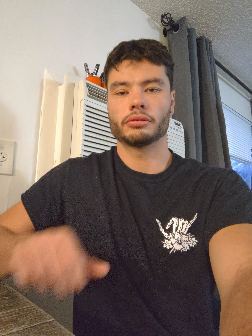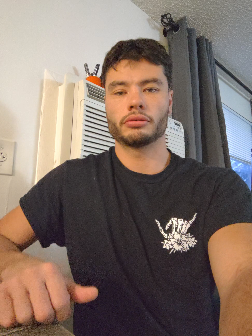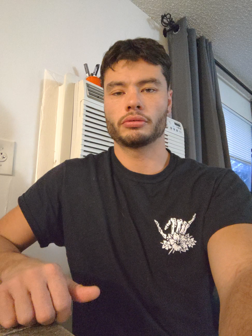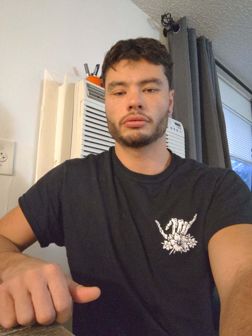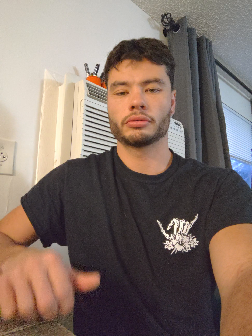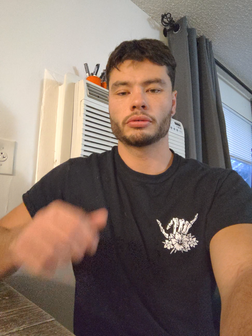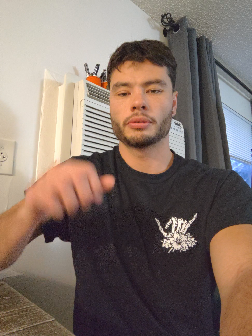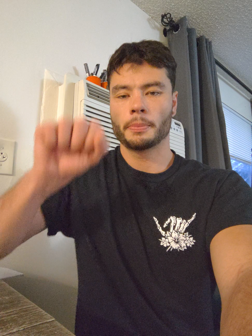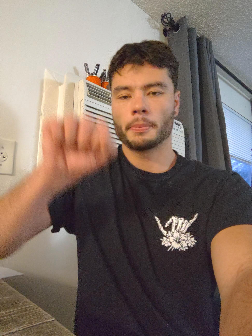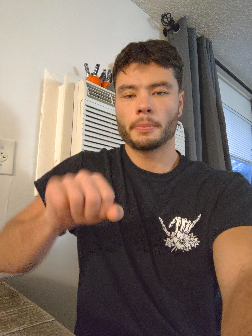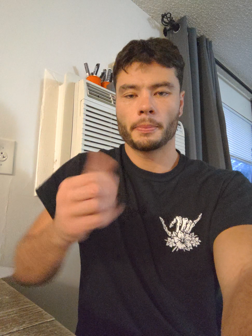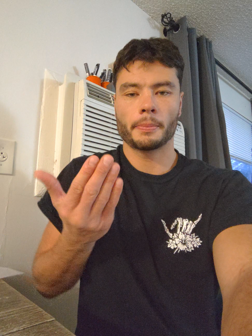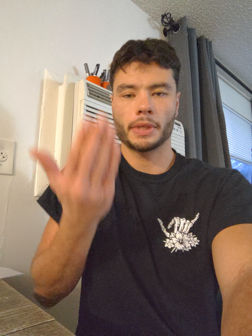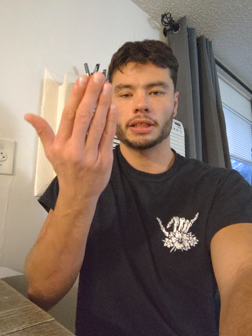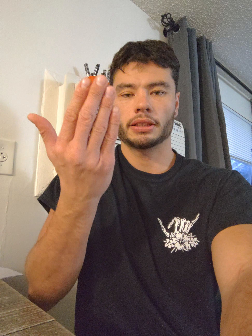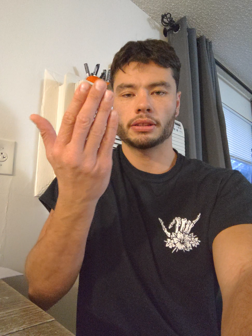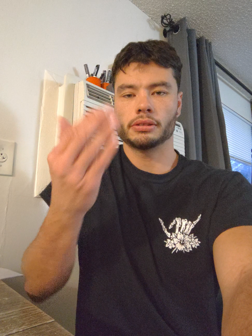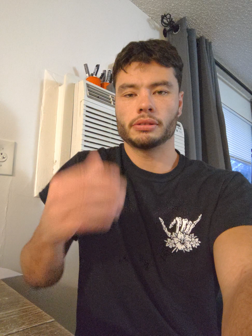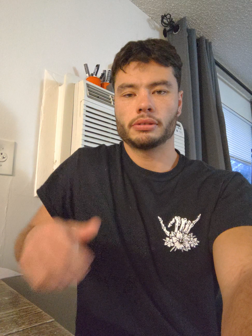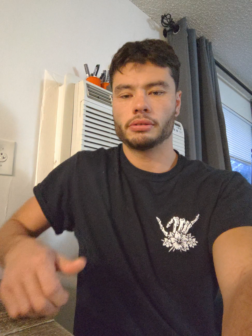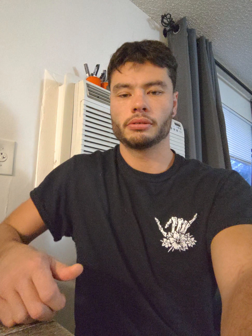mitten